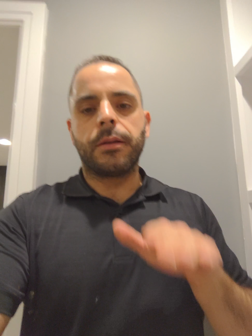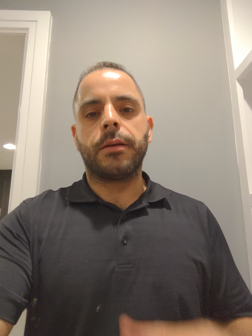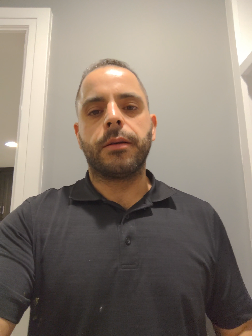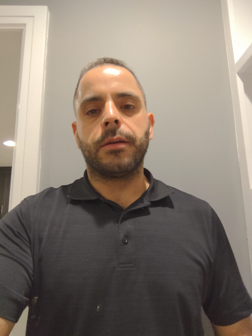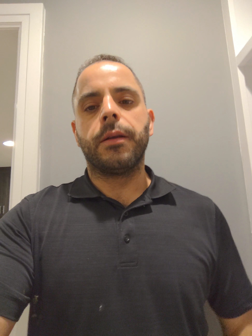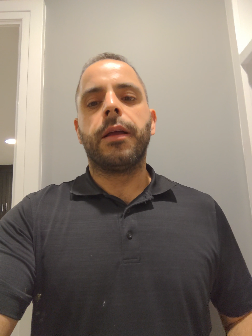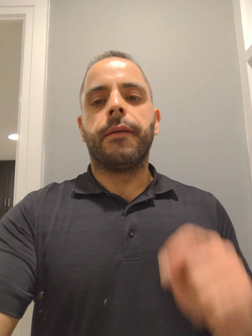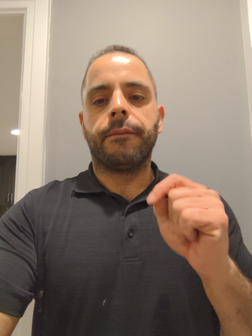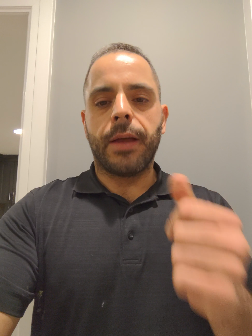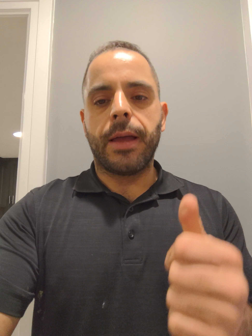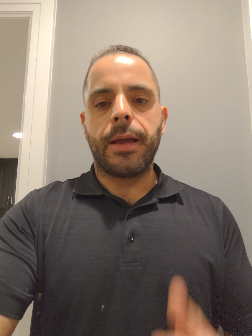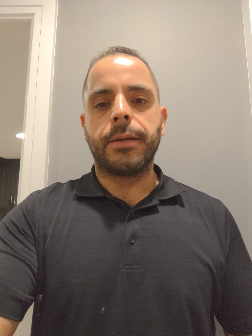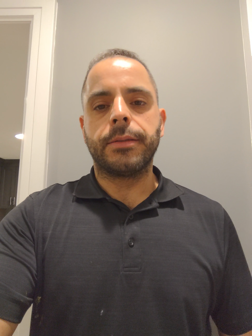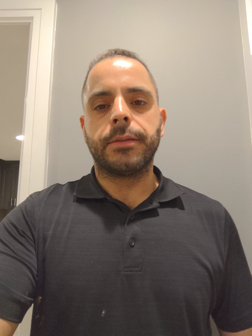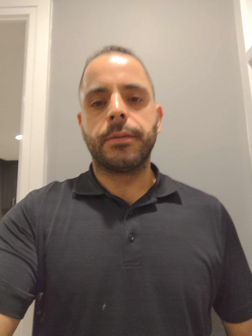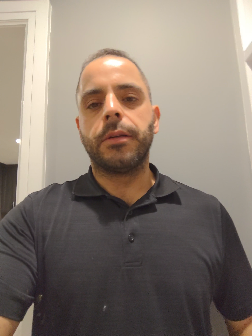fast